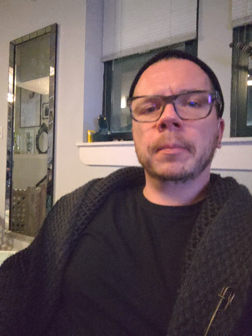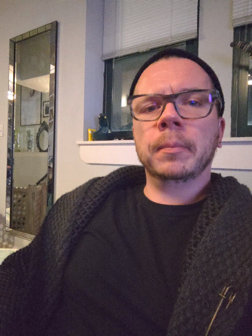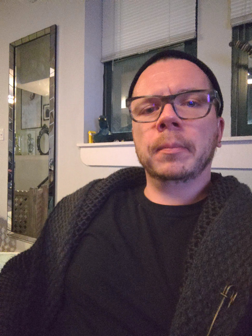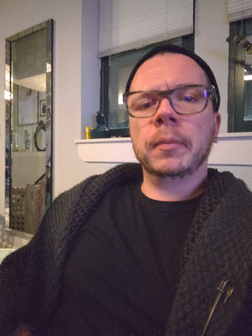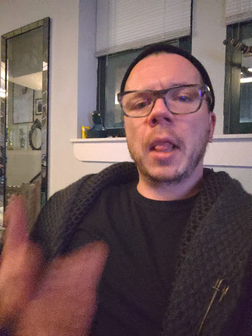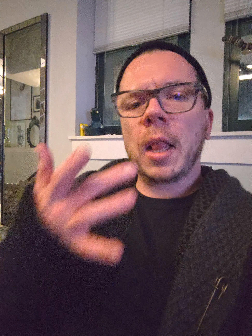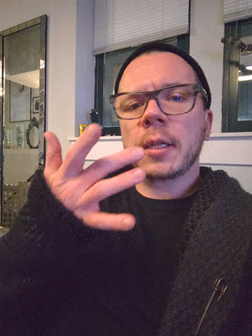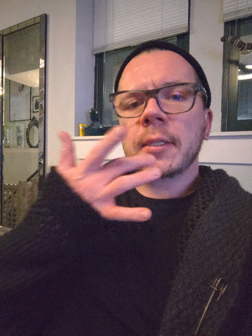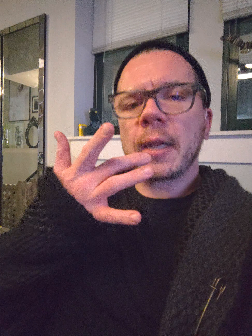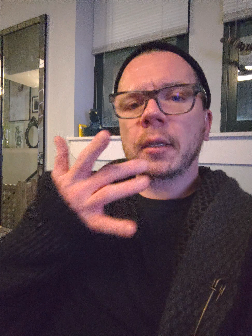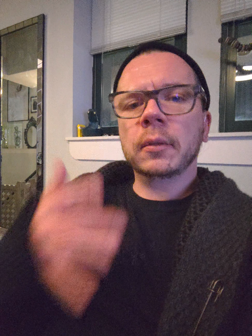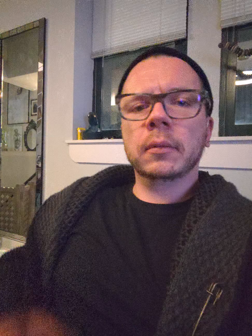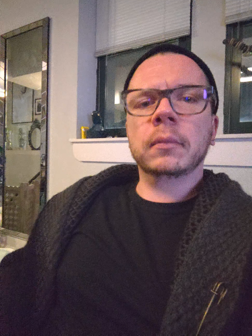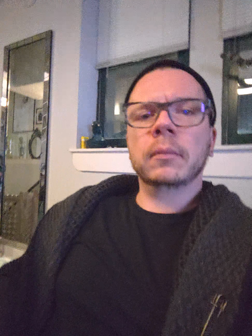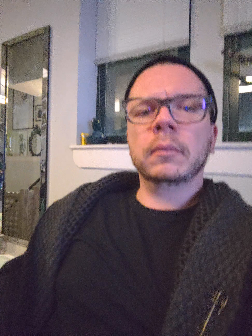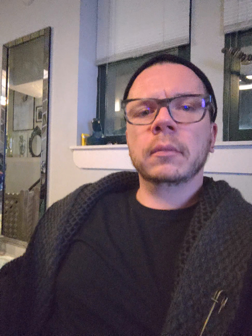taste